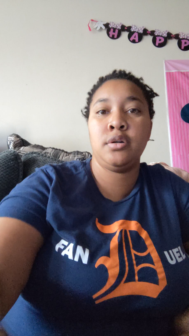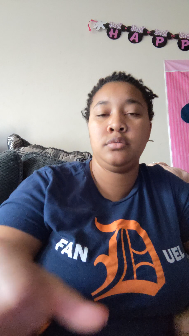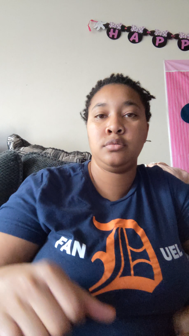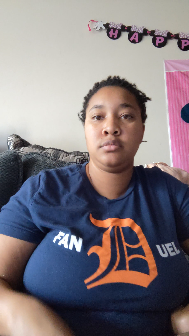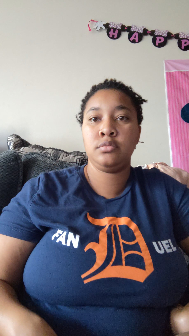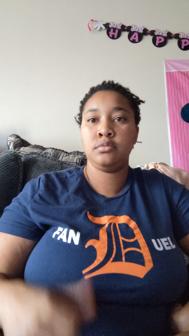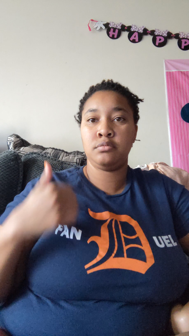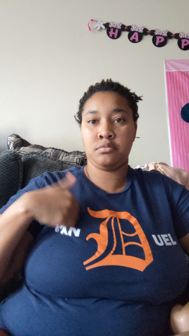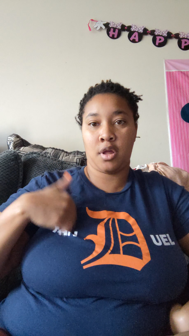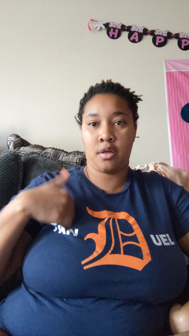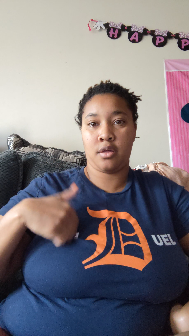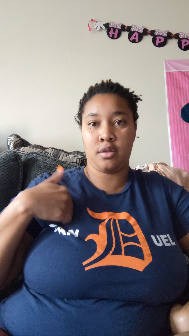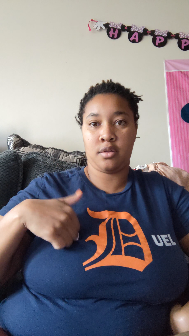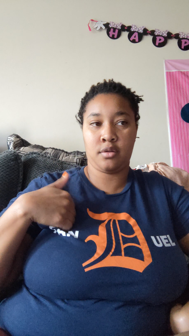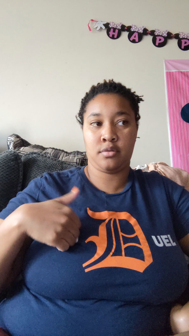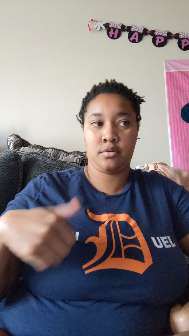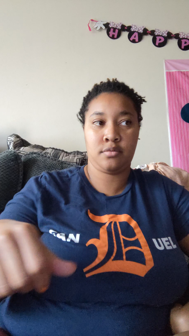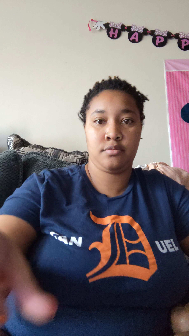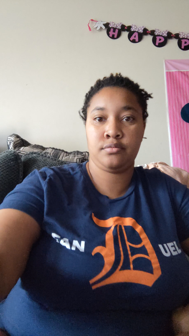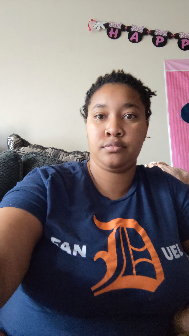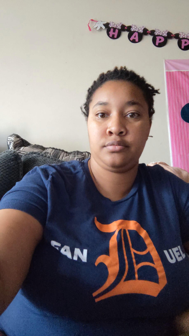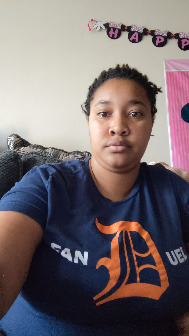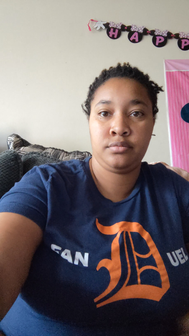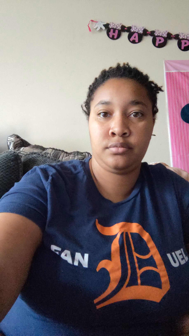bathtub